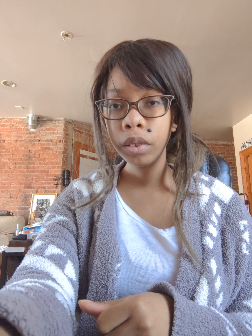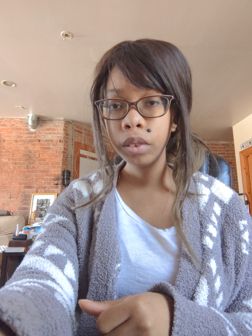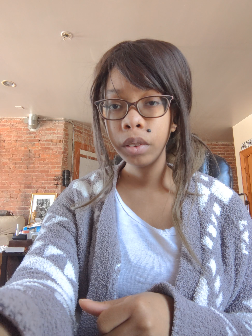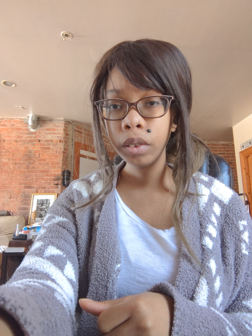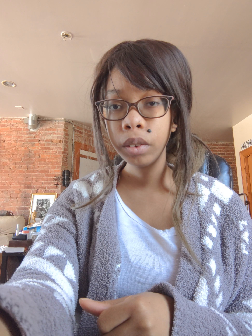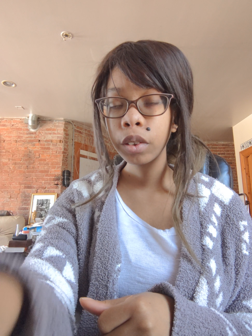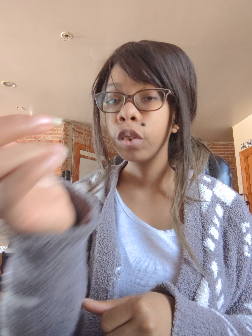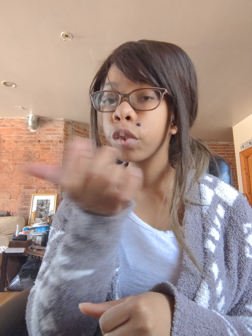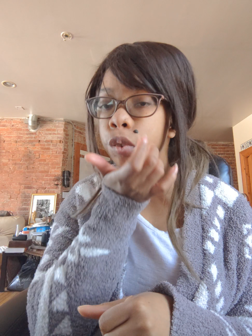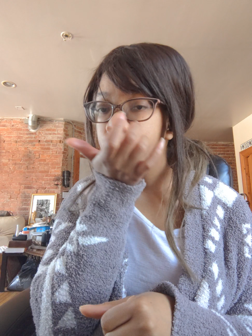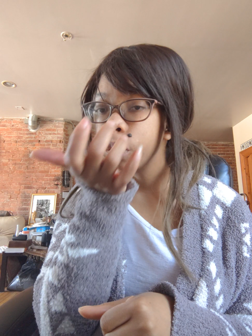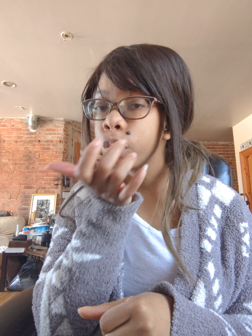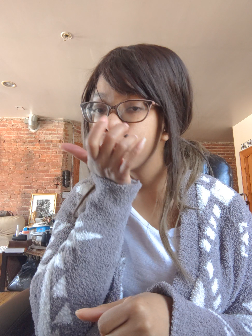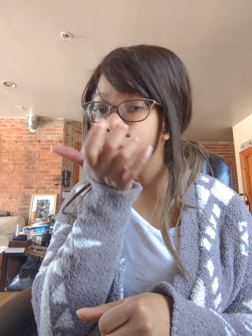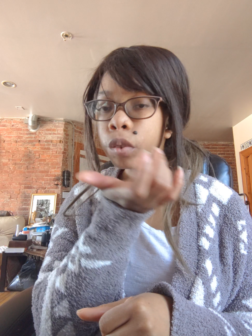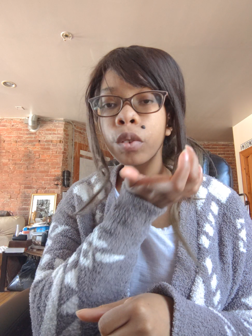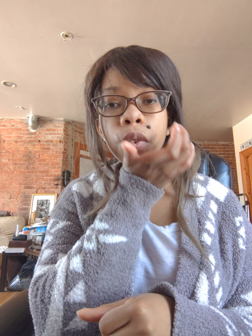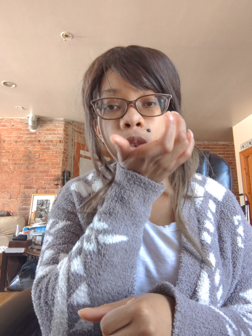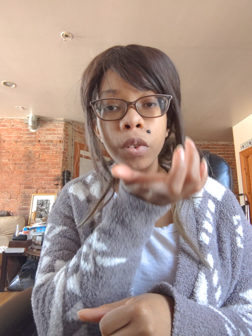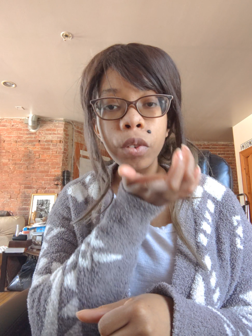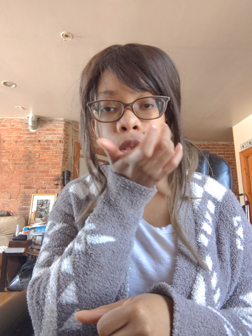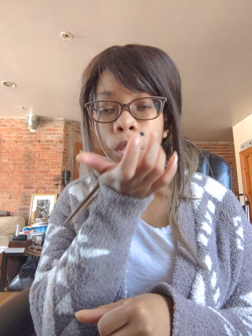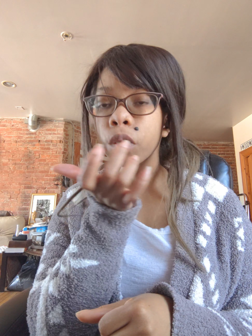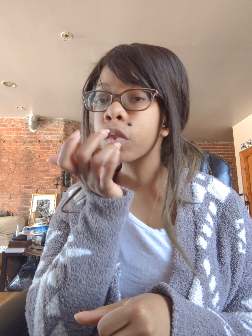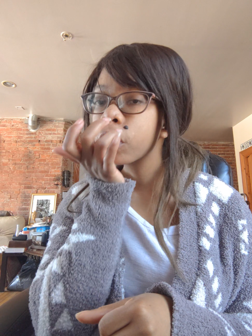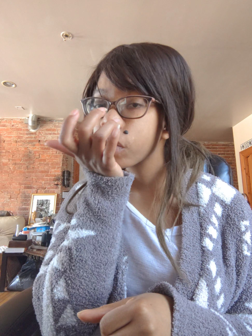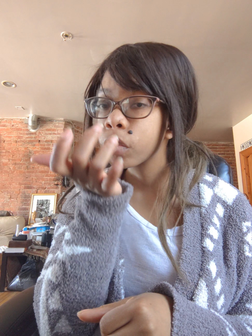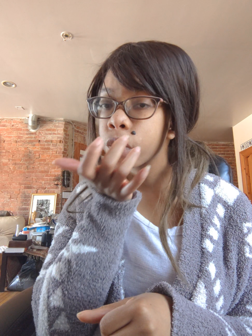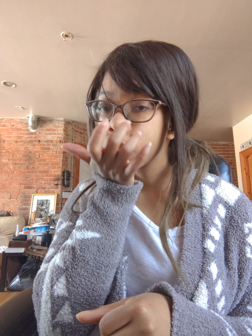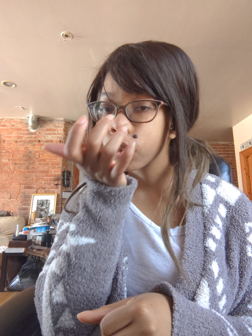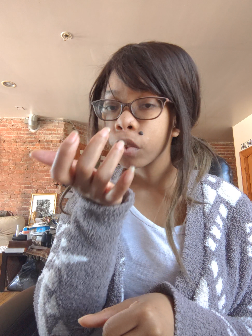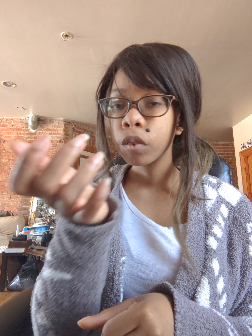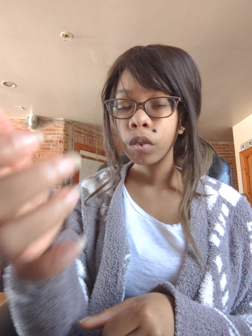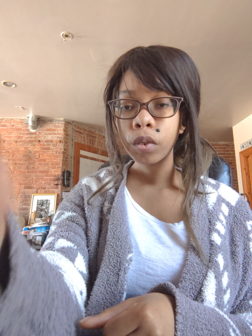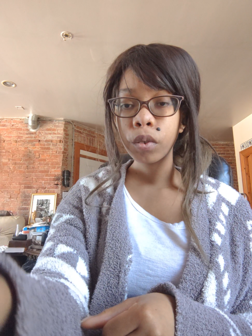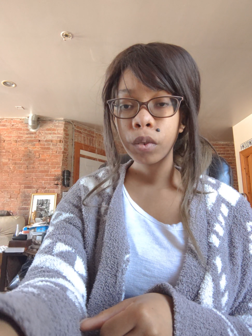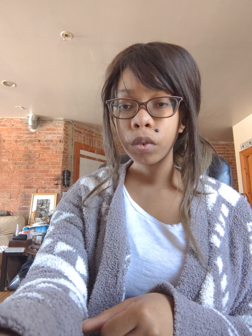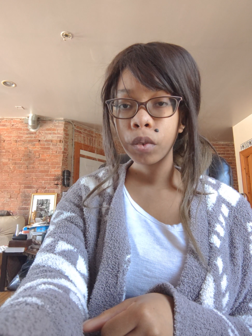grass